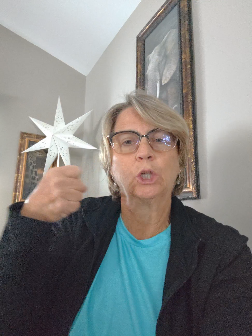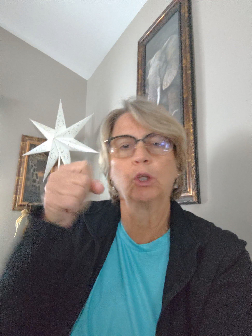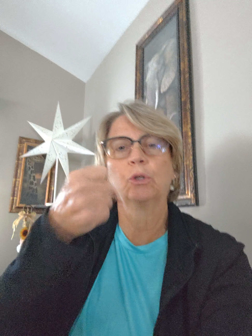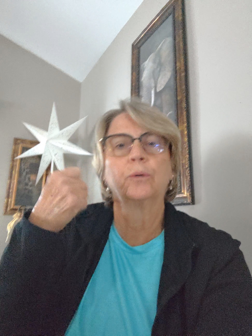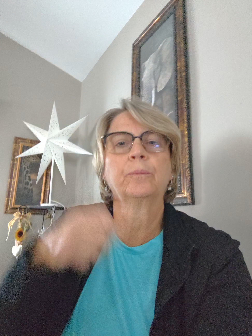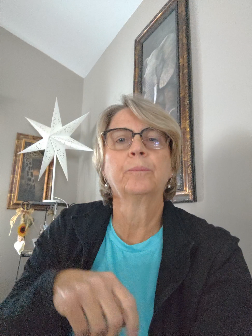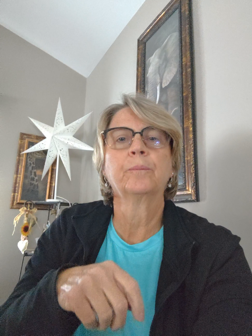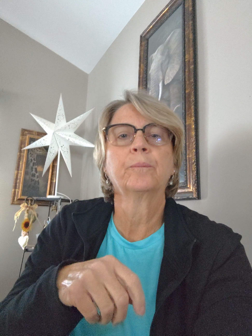refrigerator